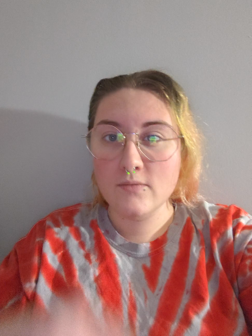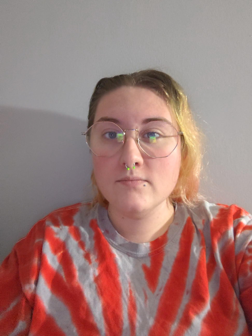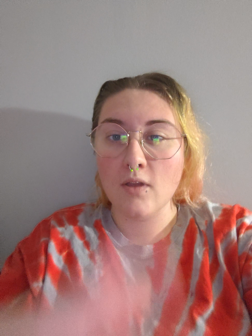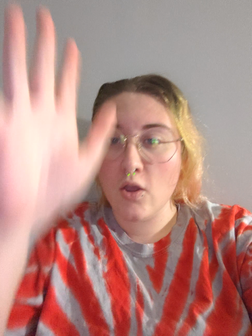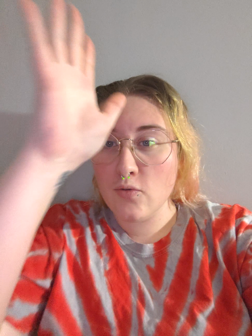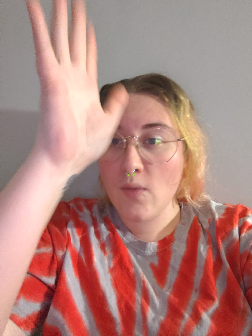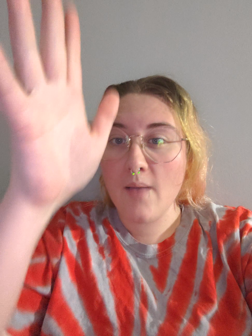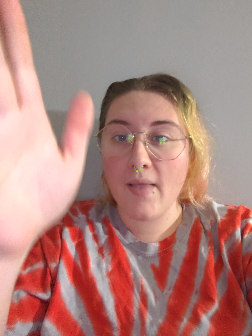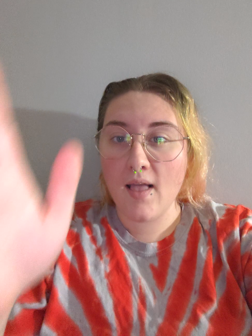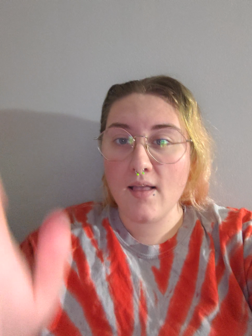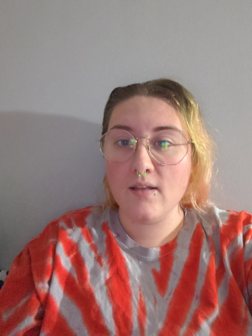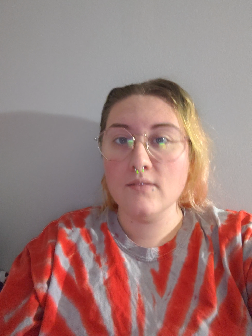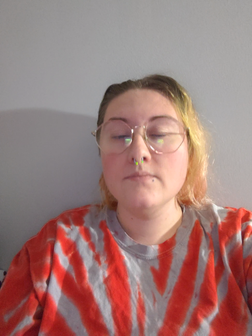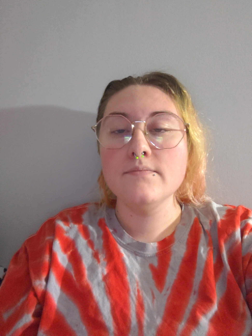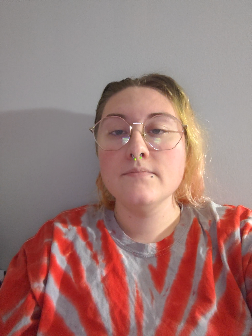grandpa